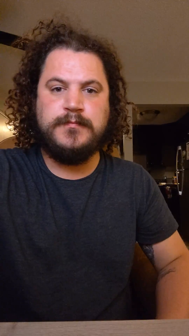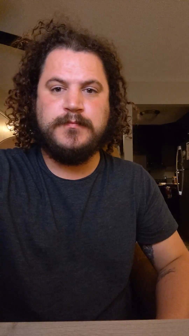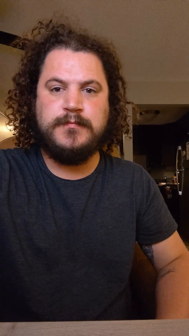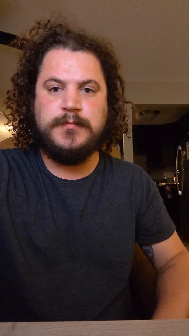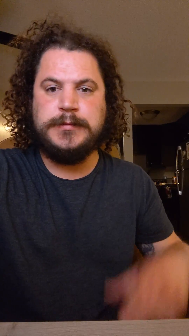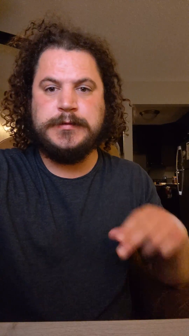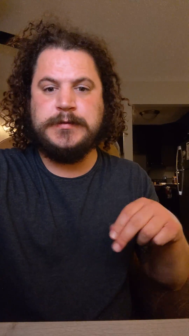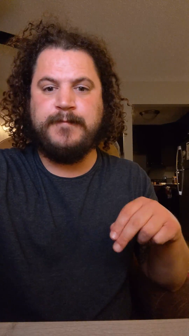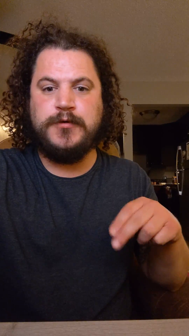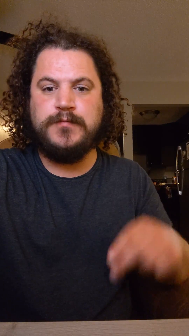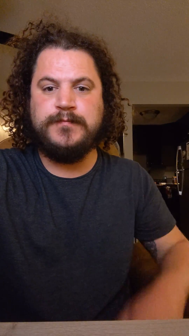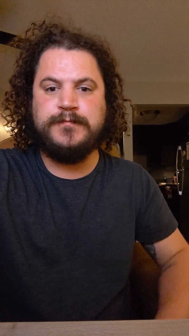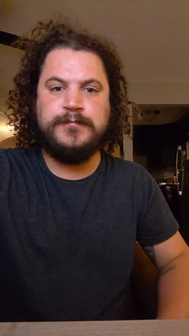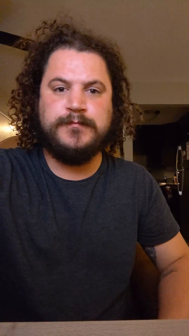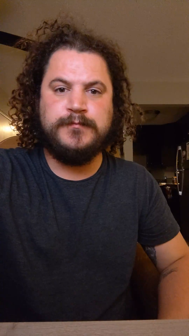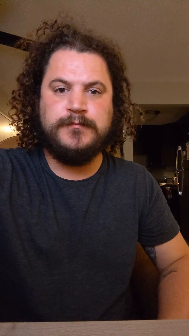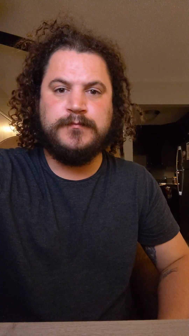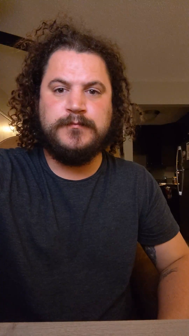diaper